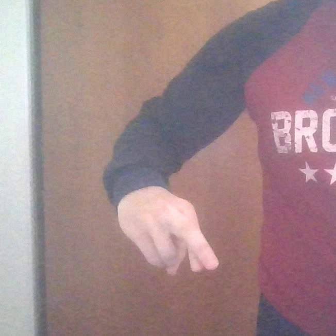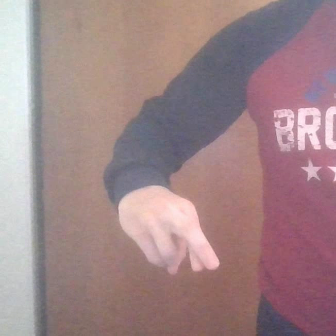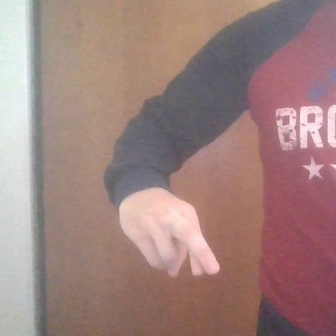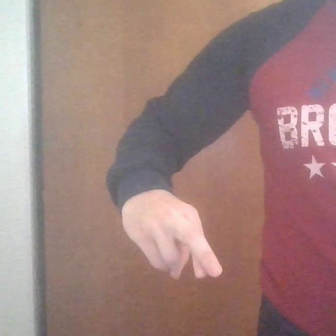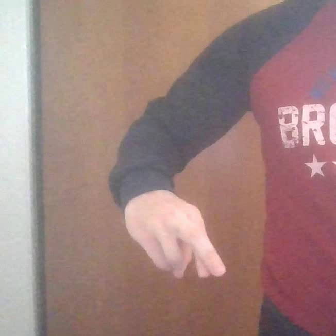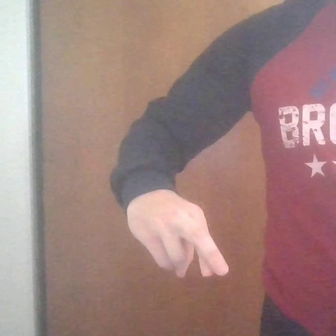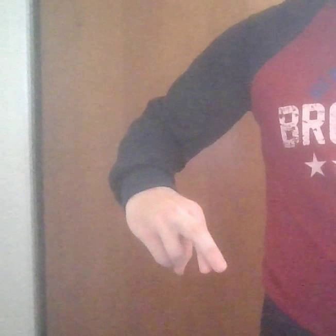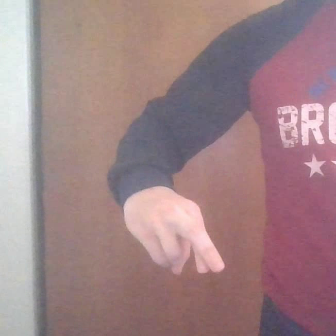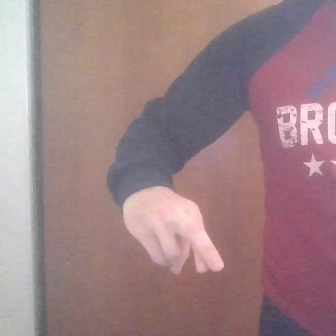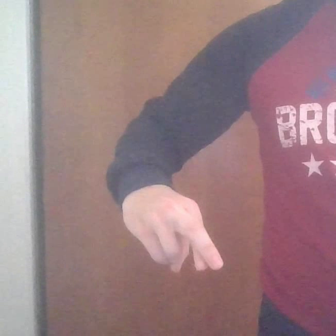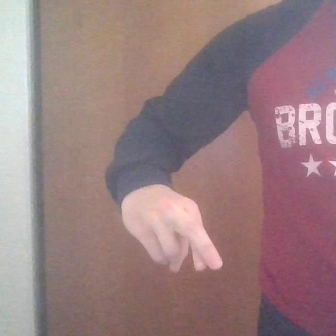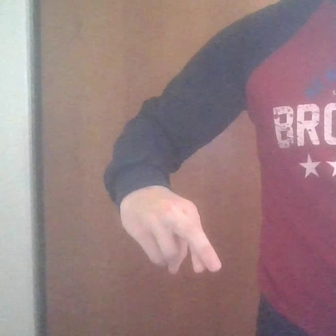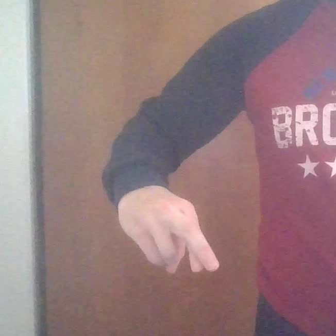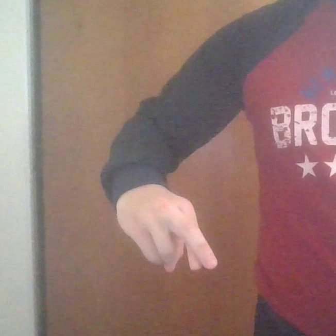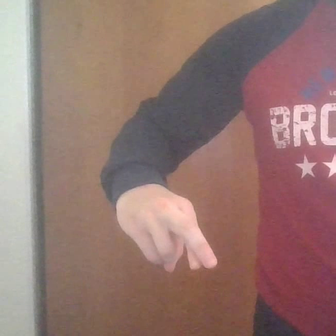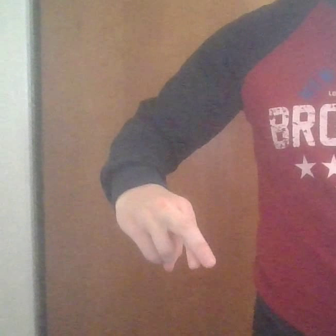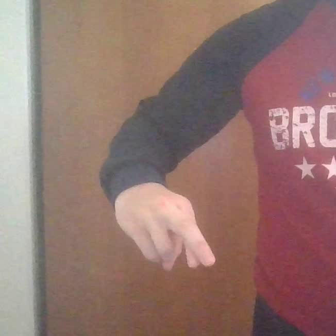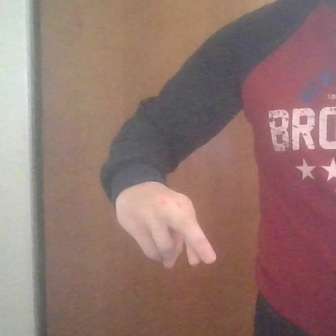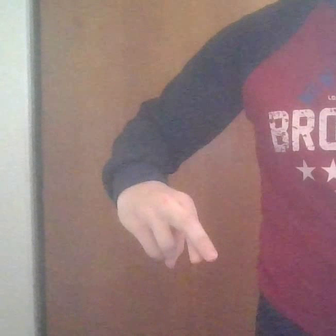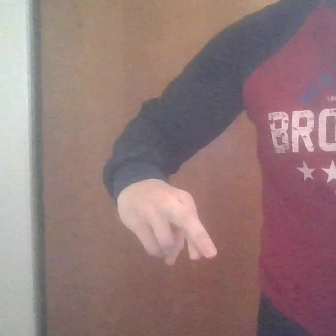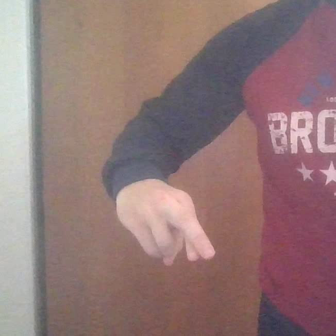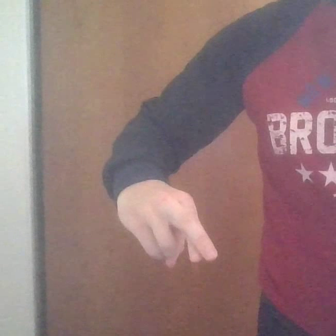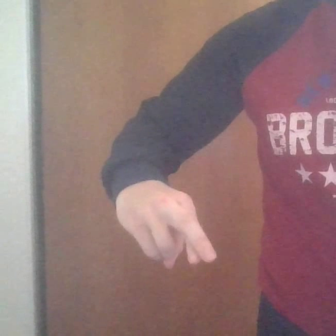Я